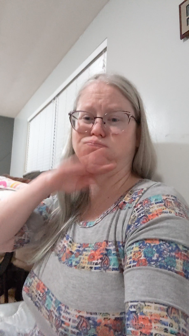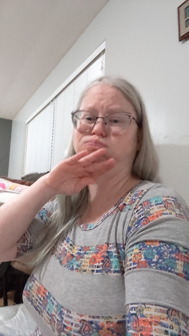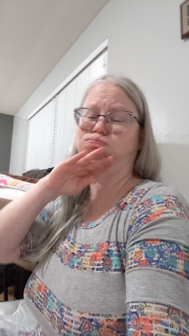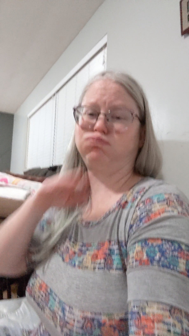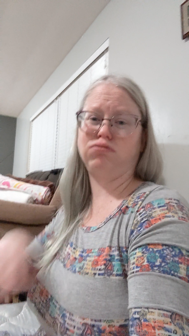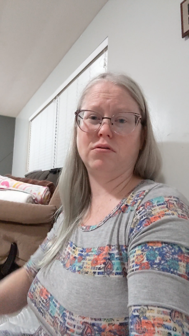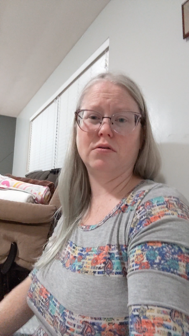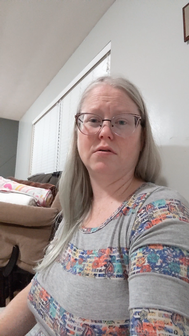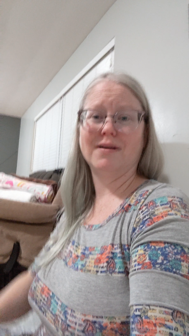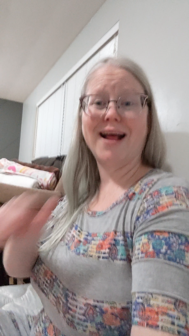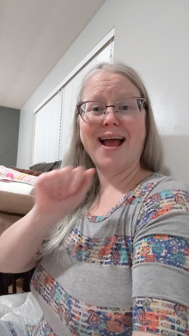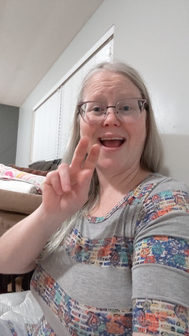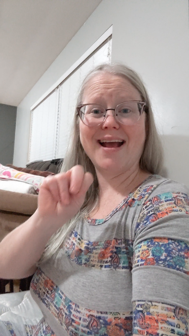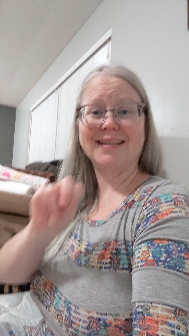an